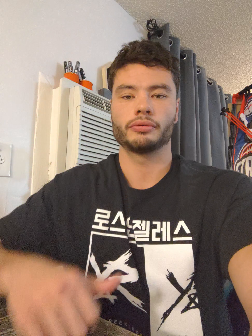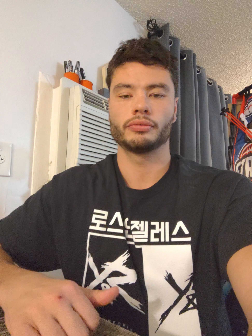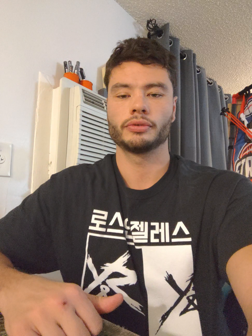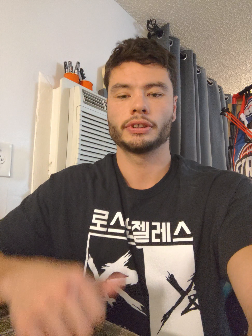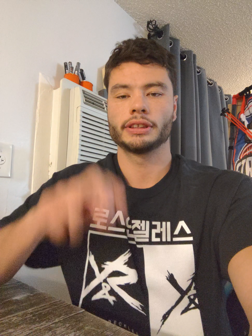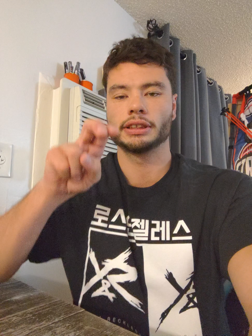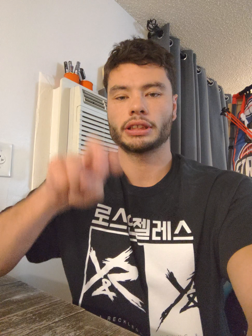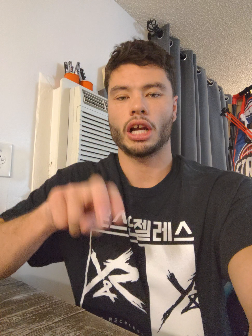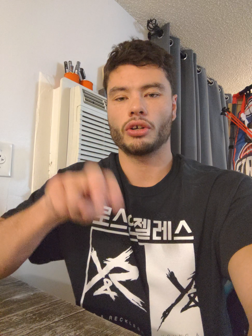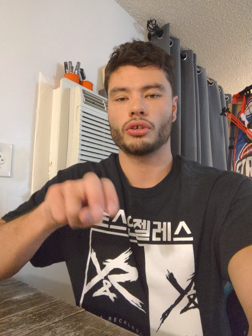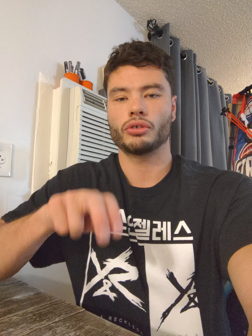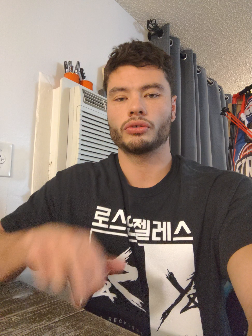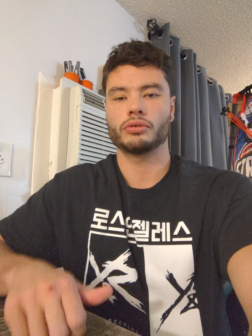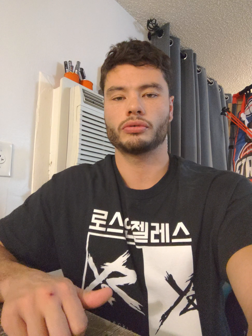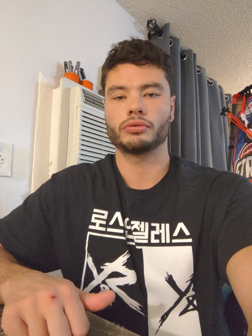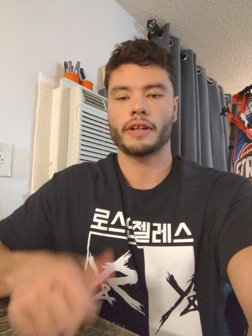chair